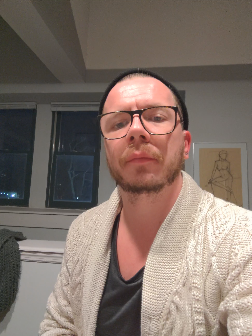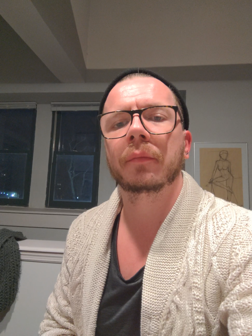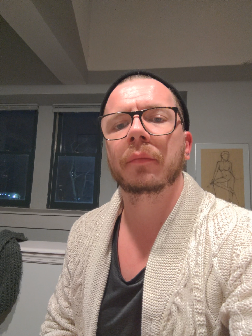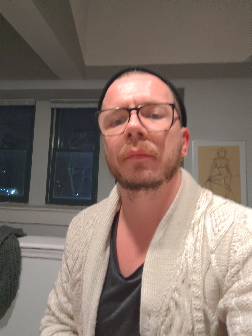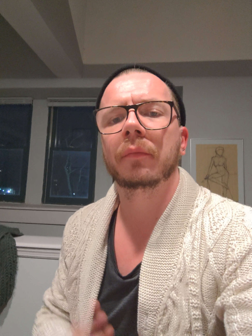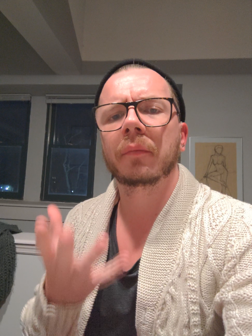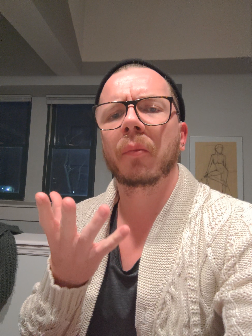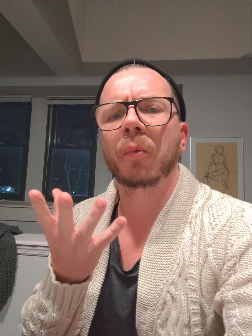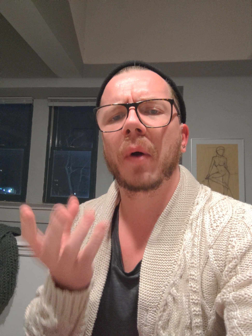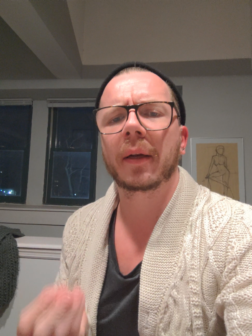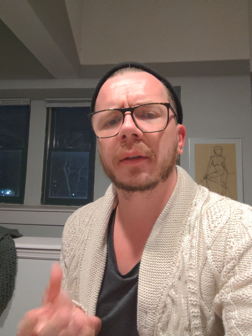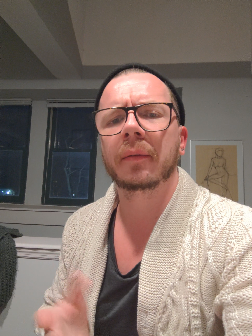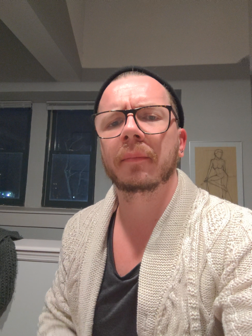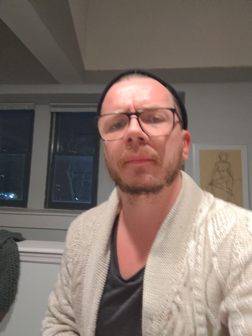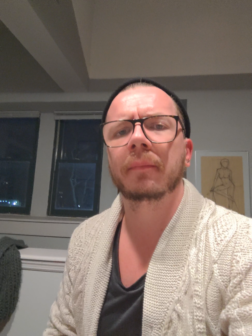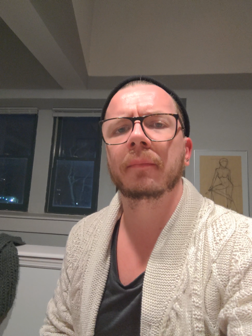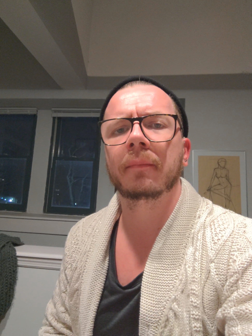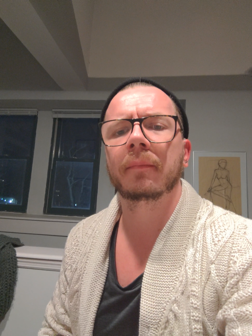wet